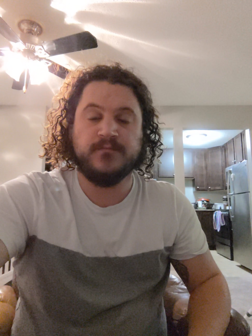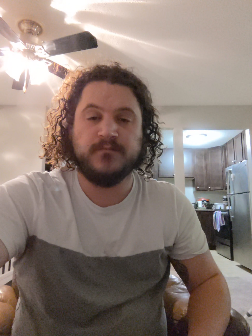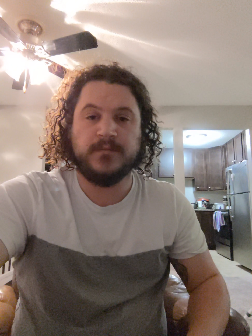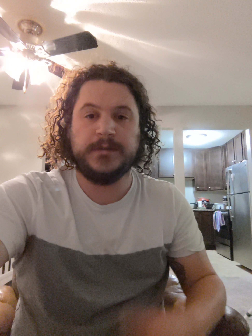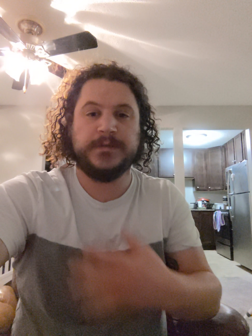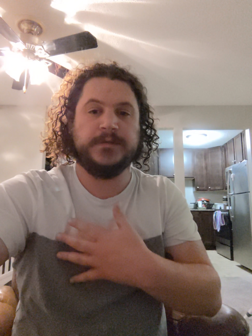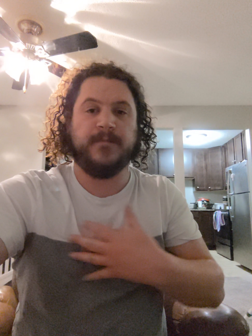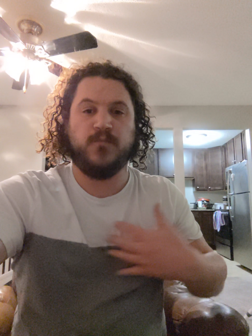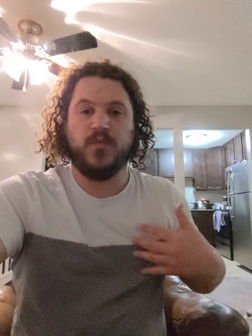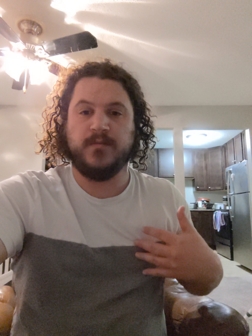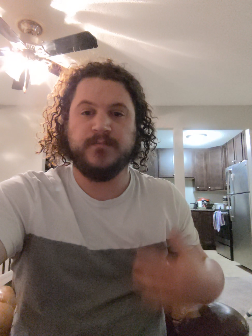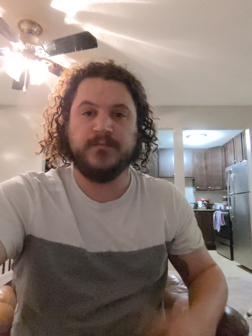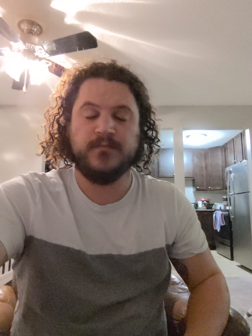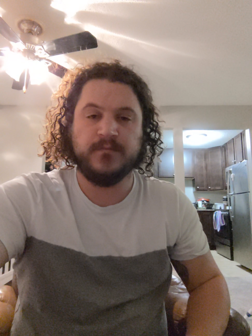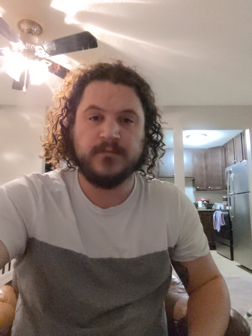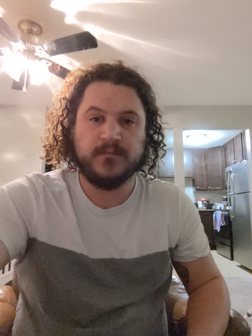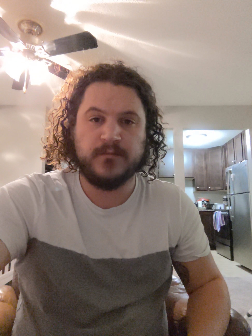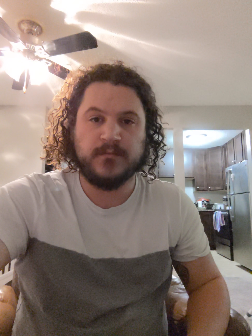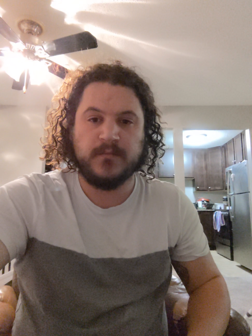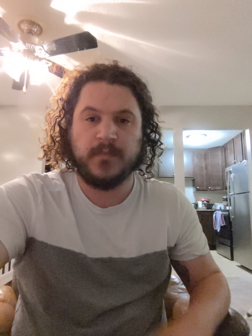zebra